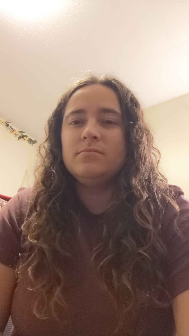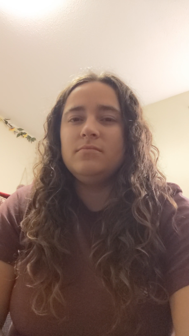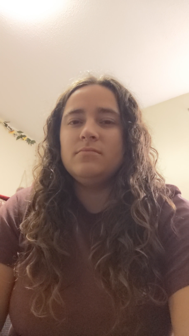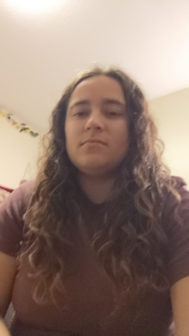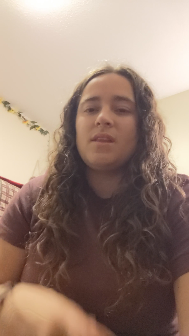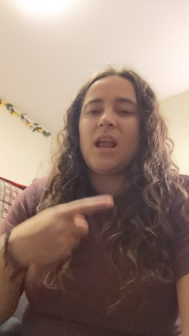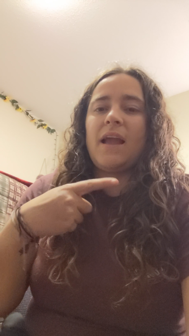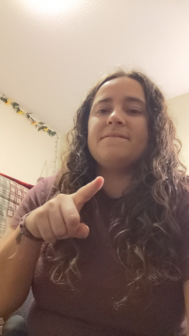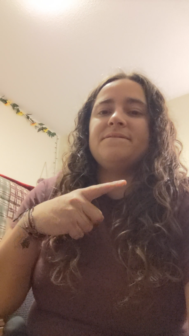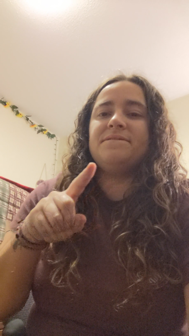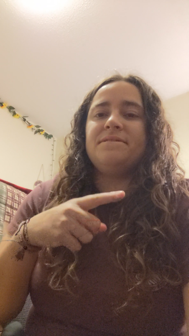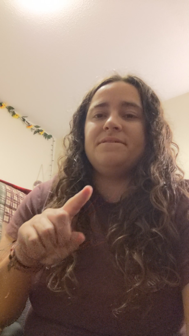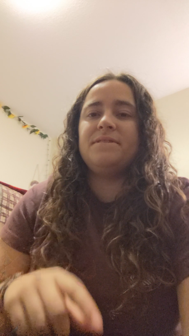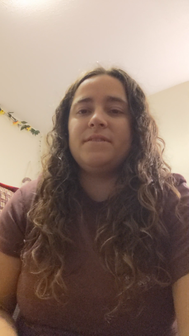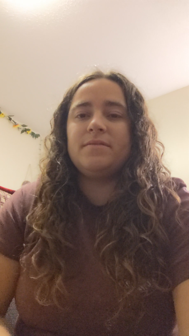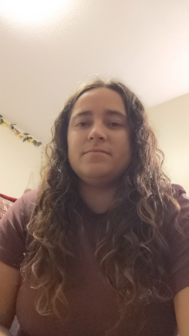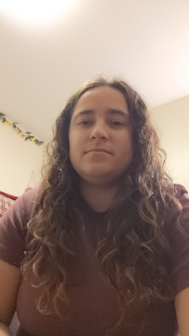knife